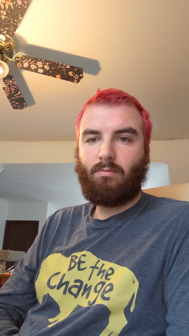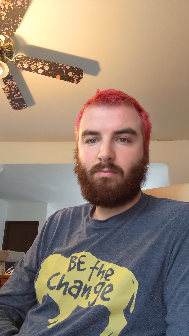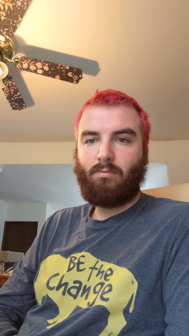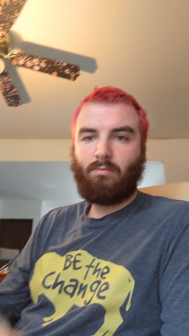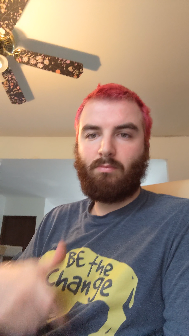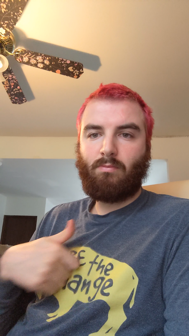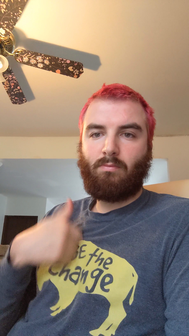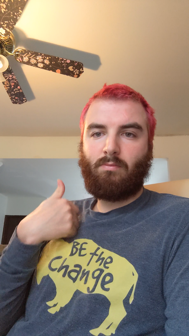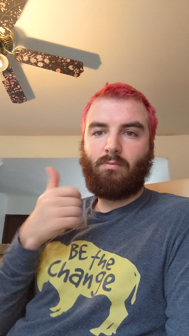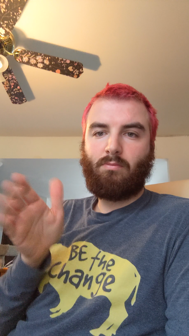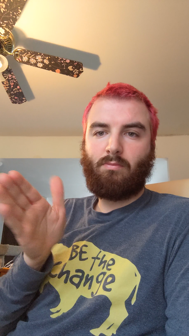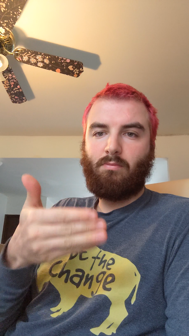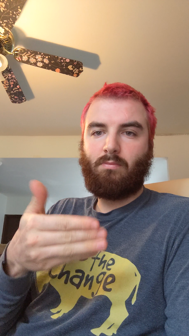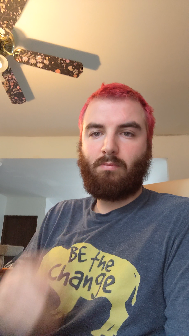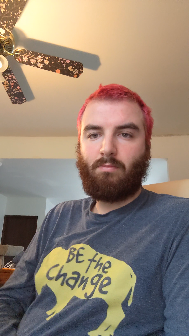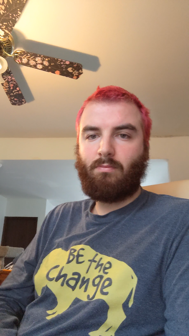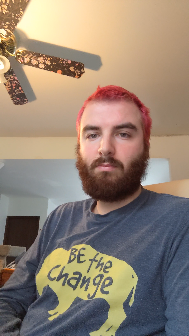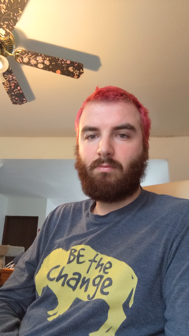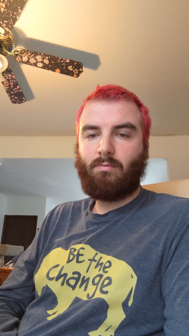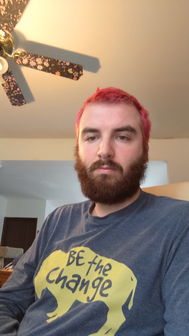living room